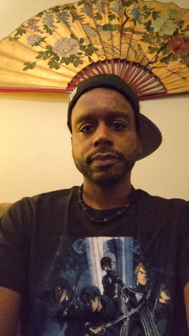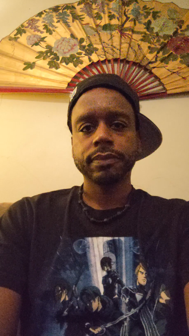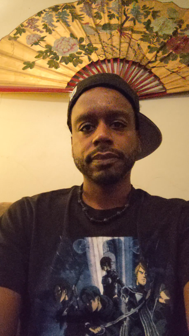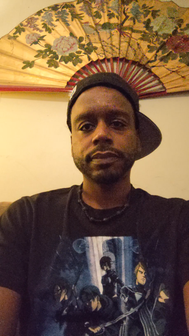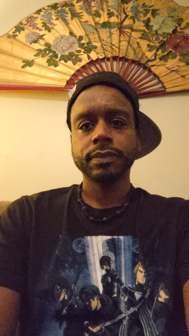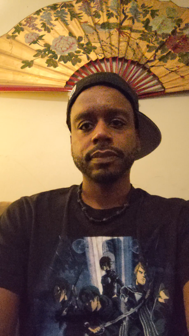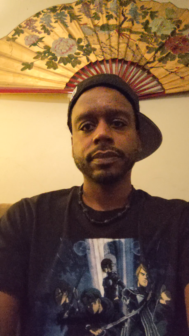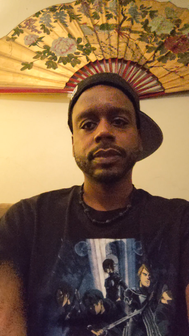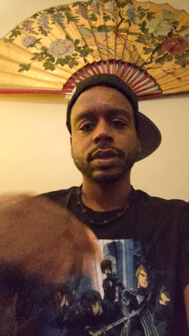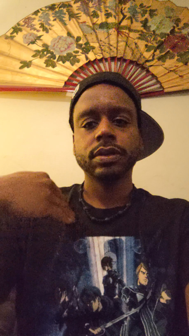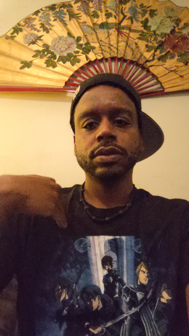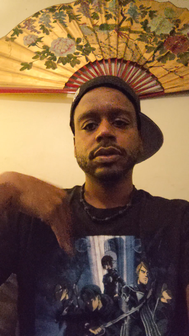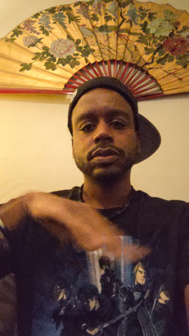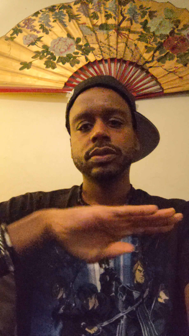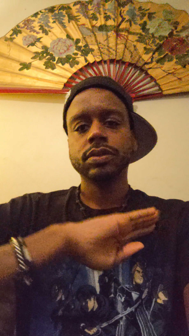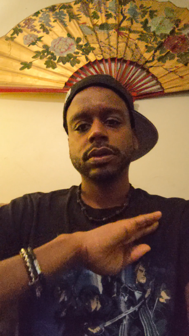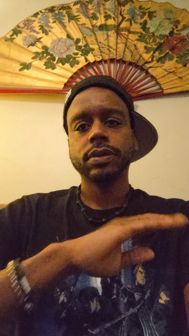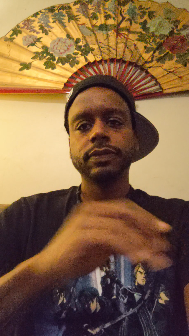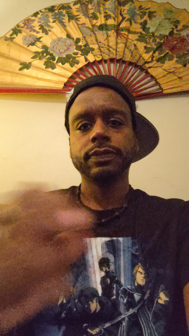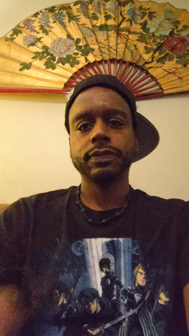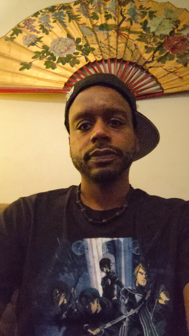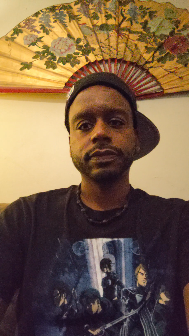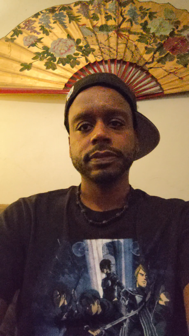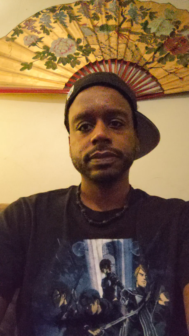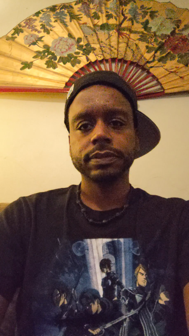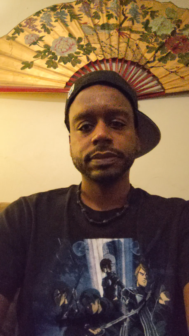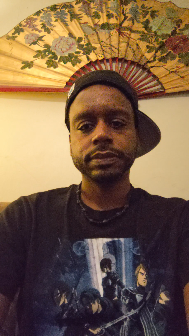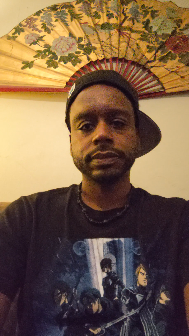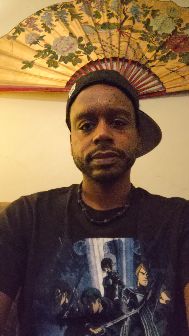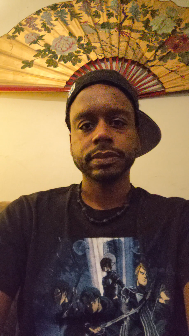scarf